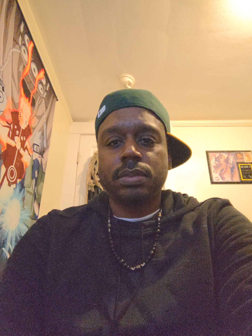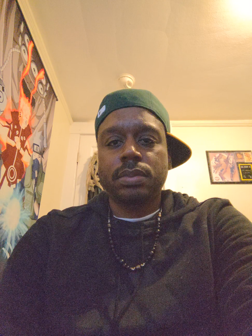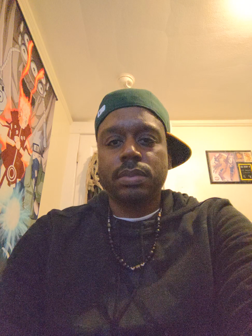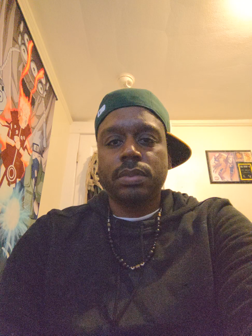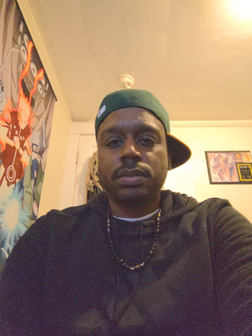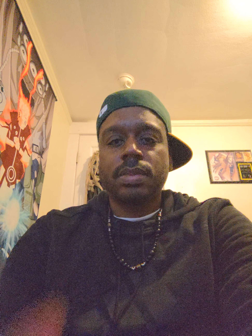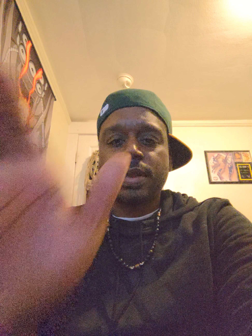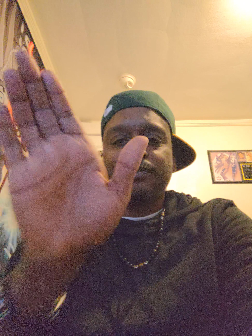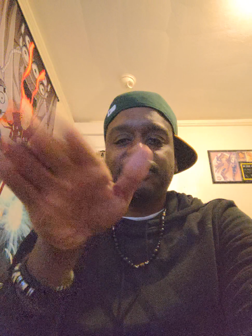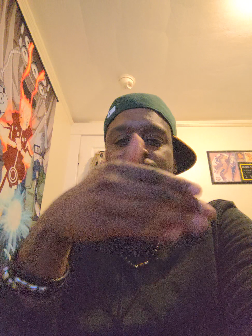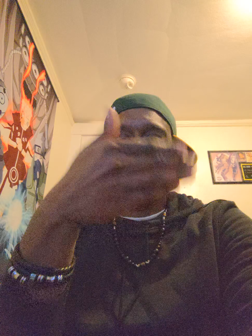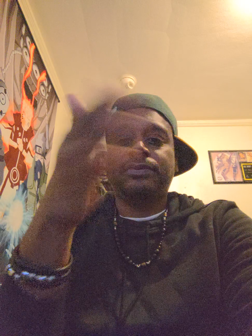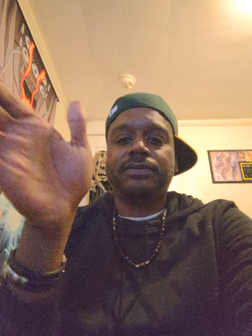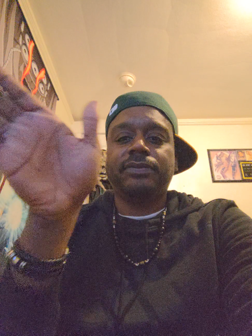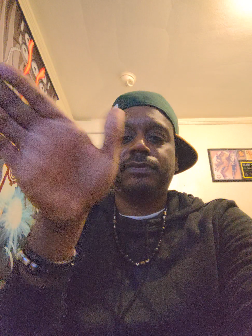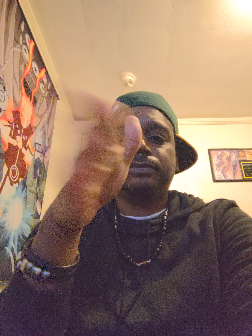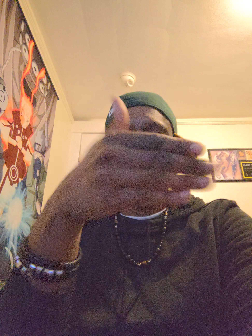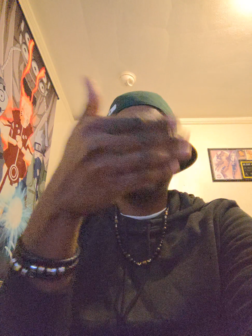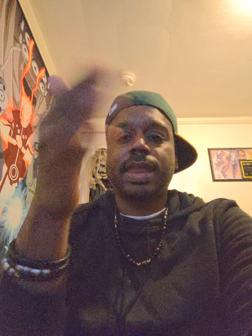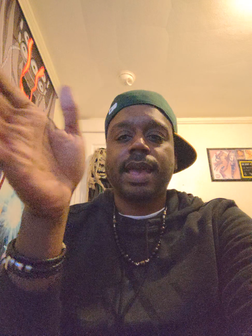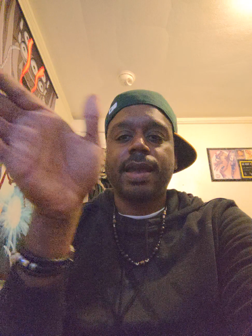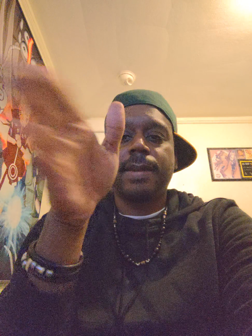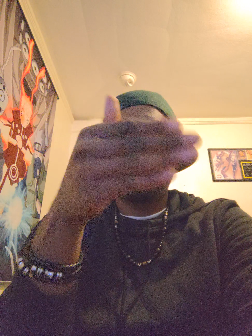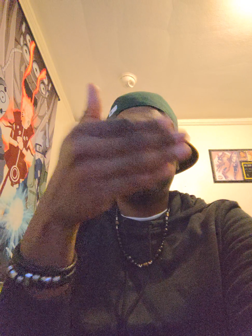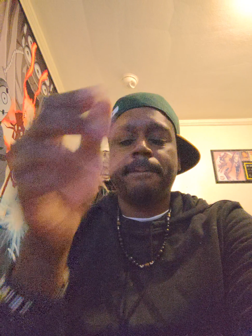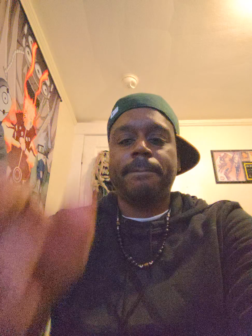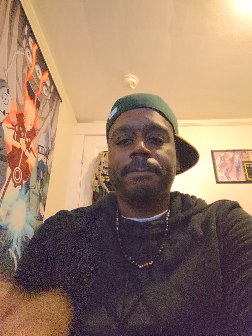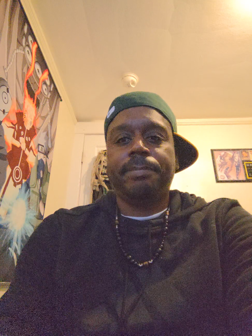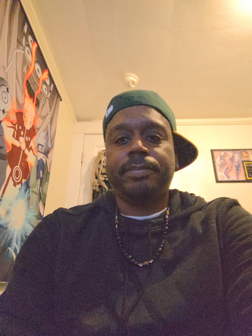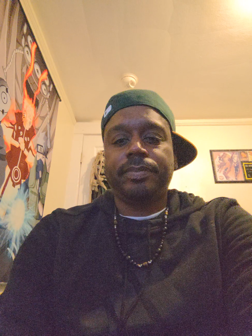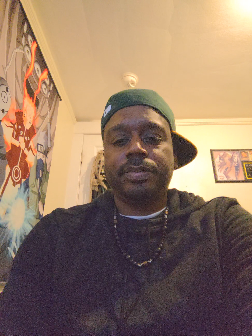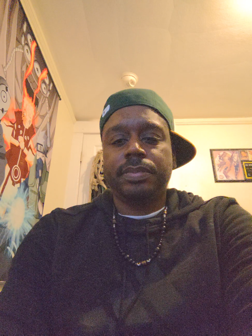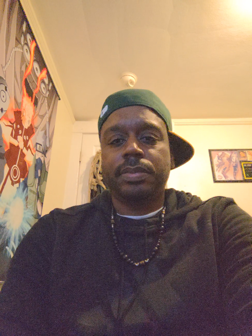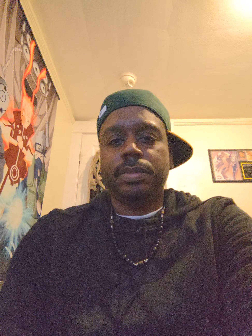flag